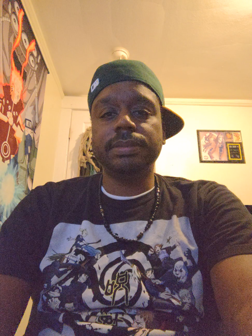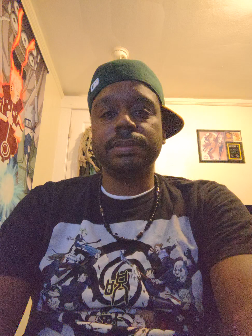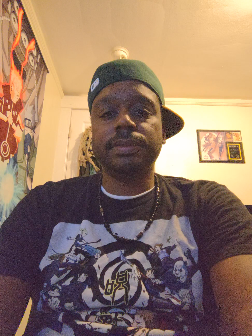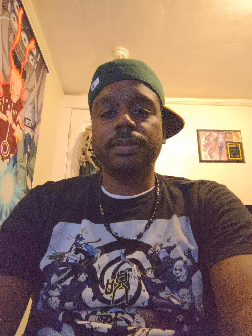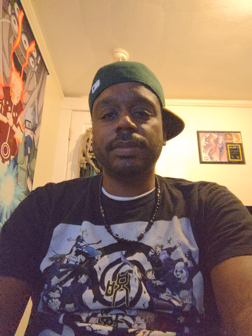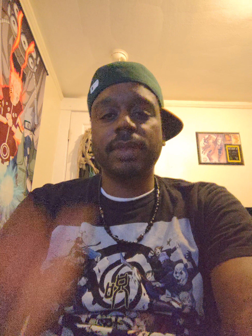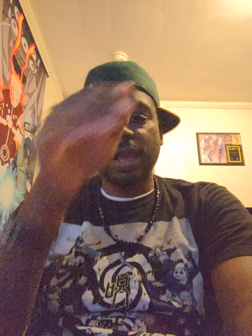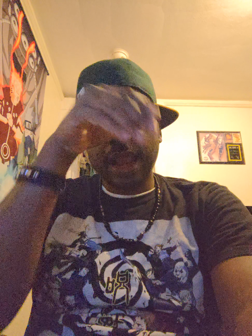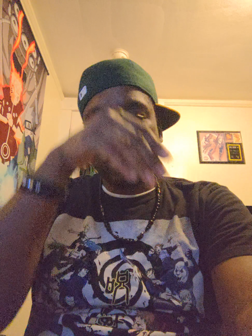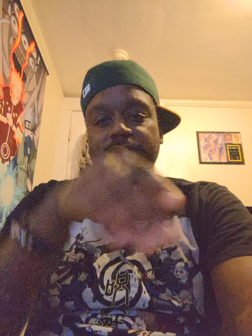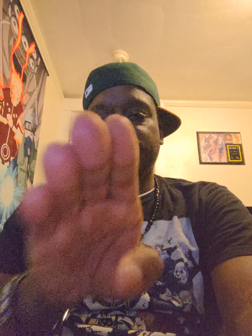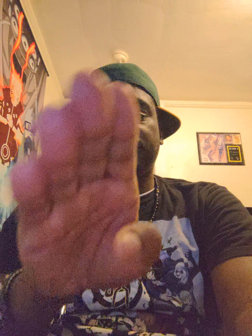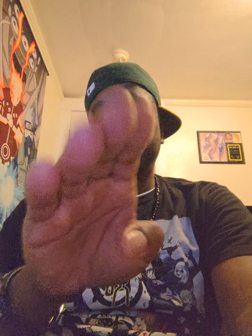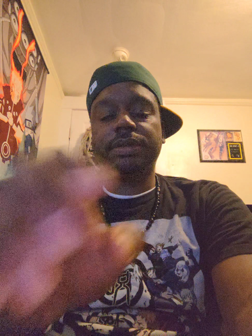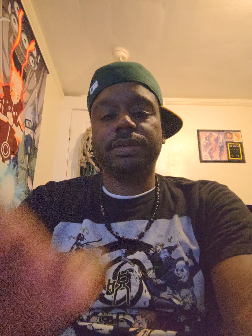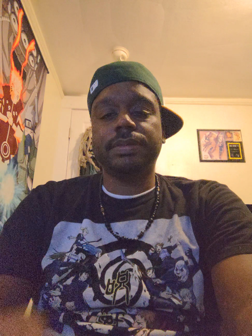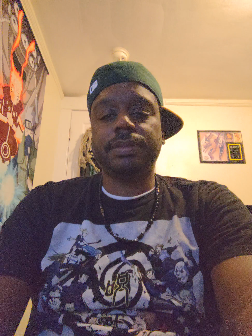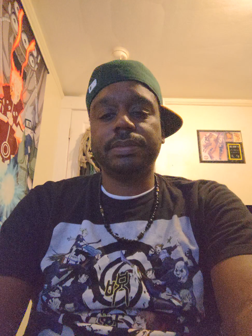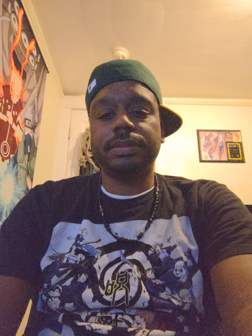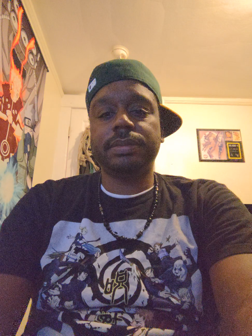elephant